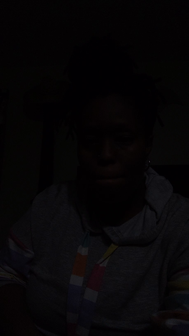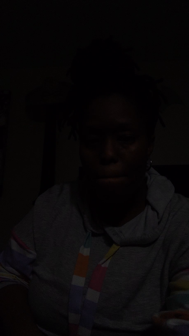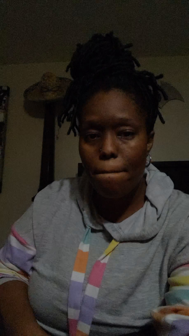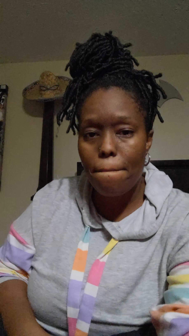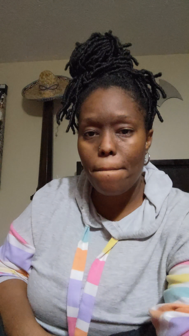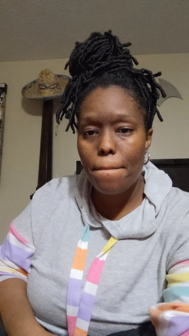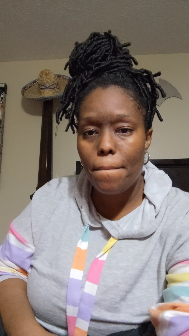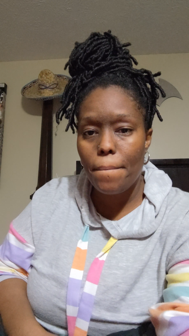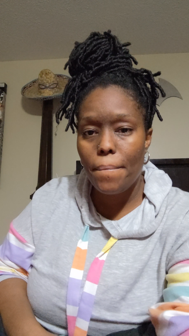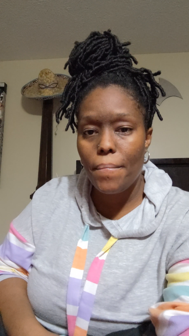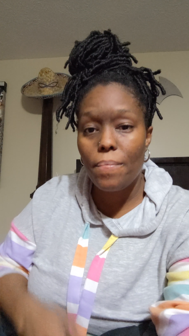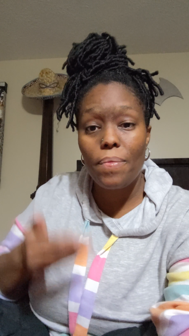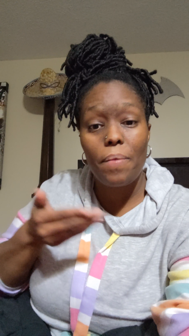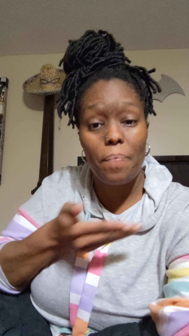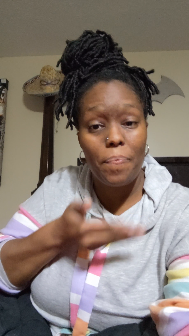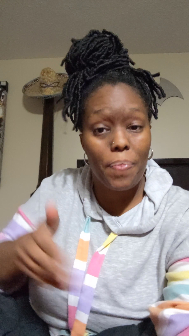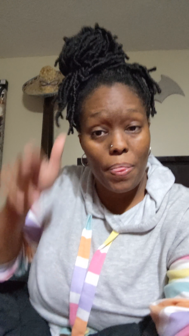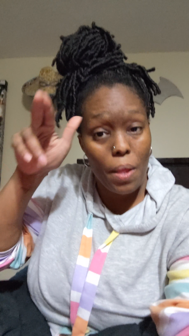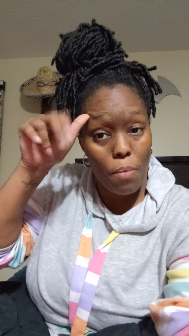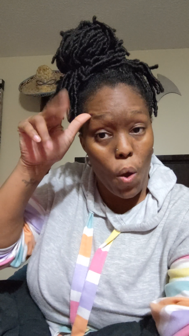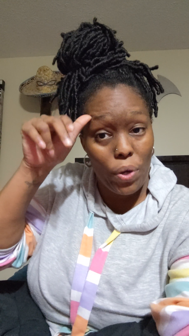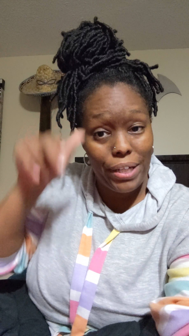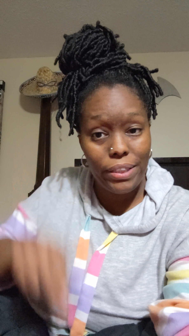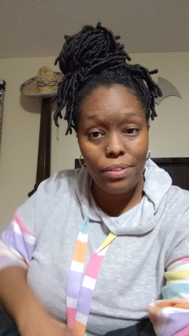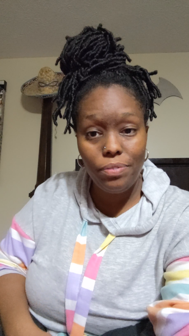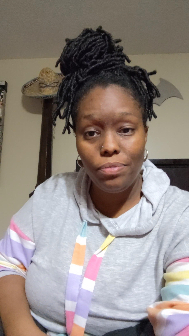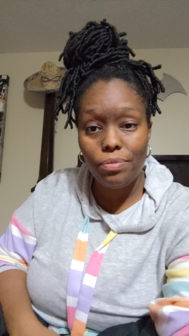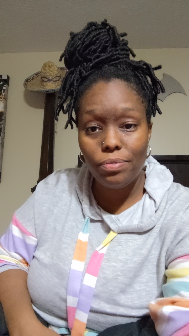pony